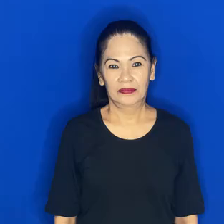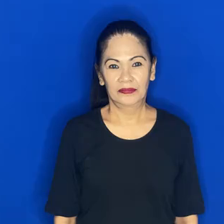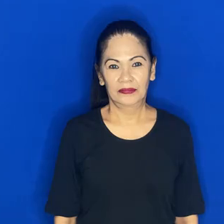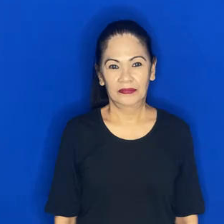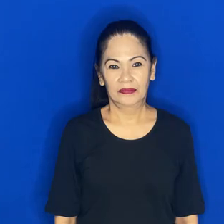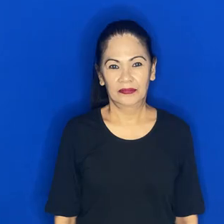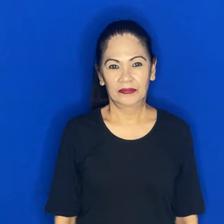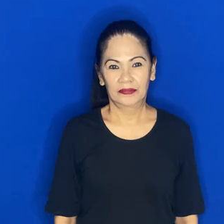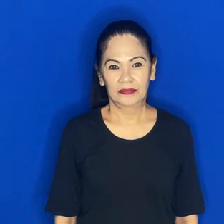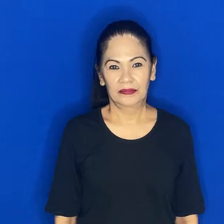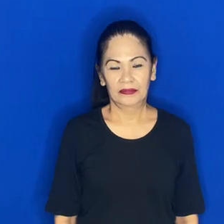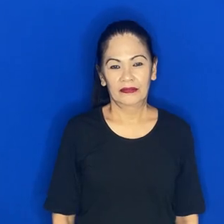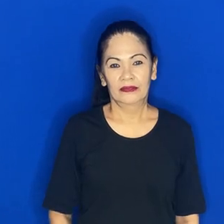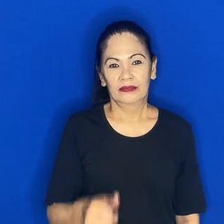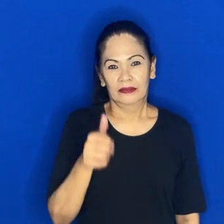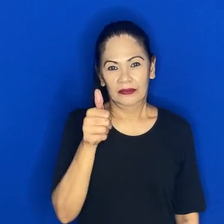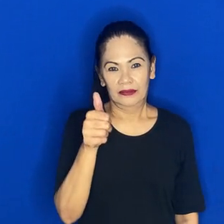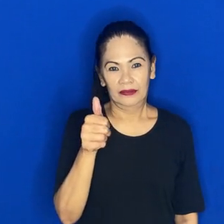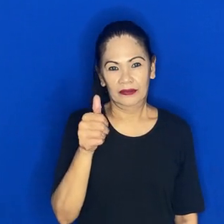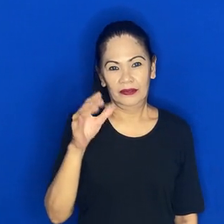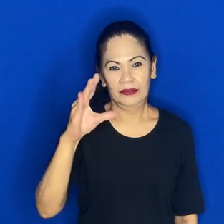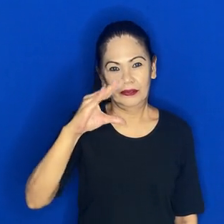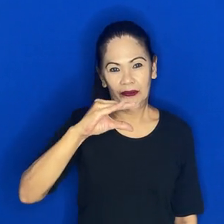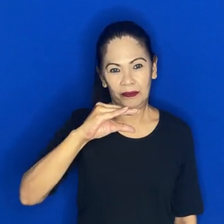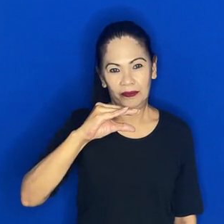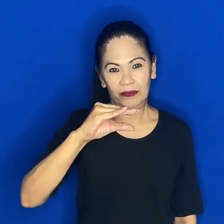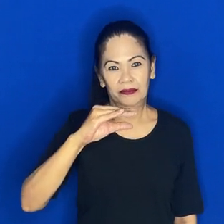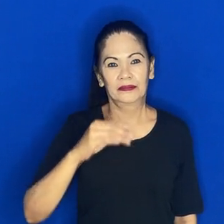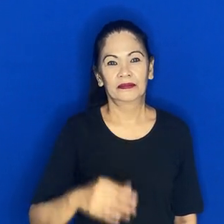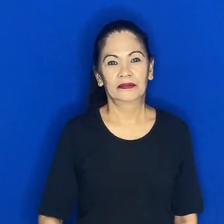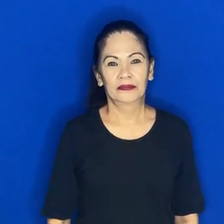good afternoon